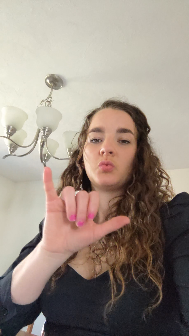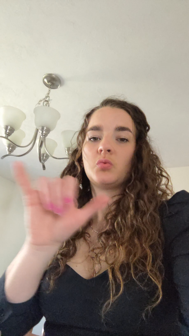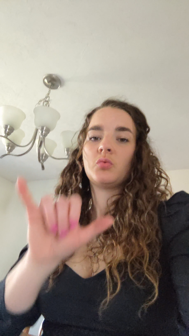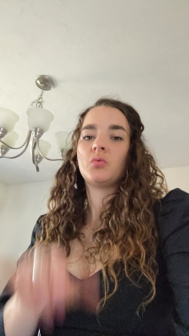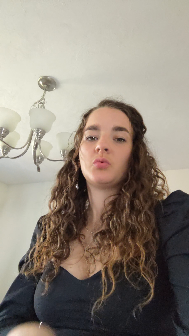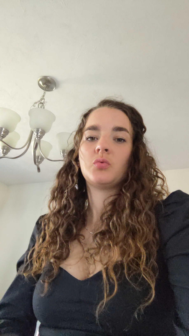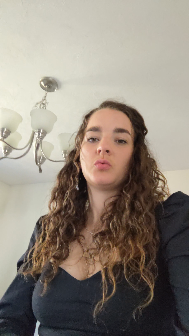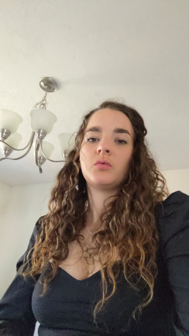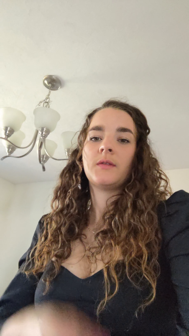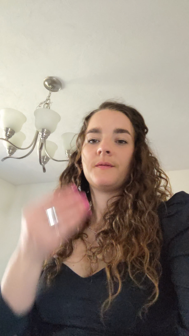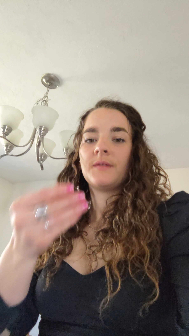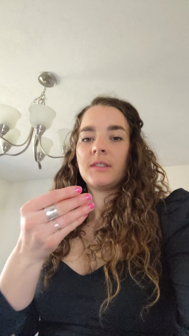feed